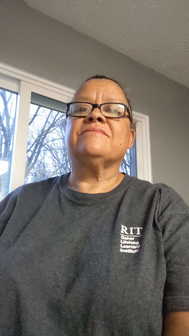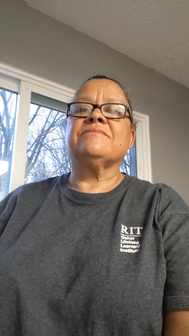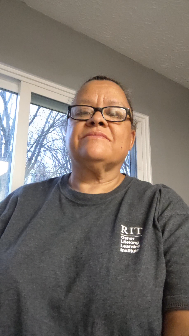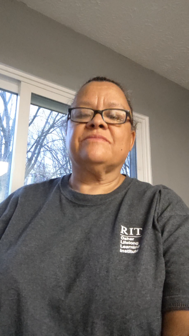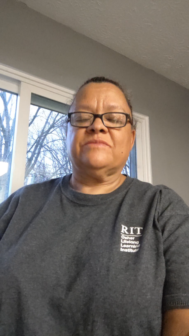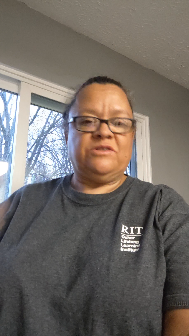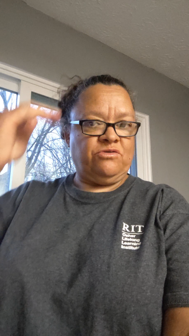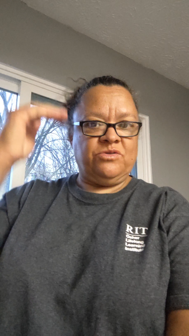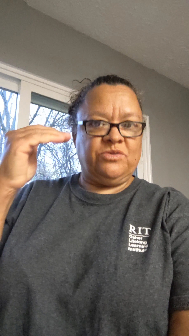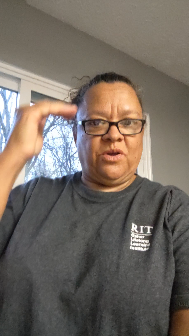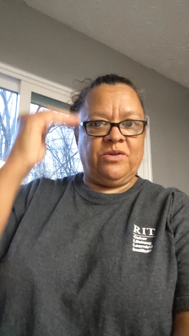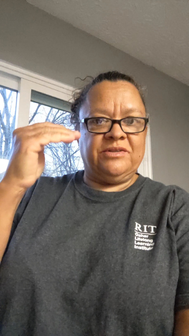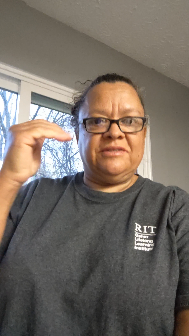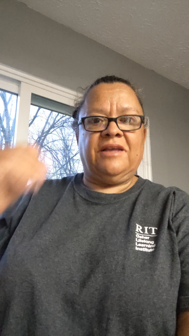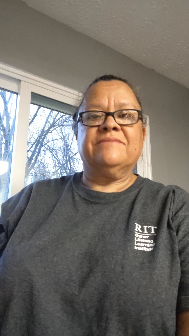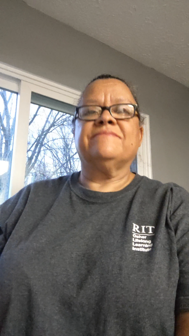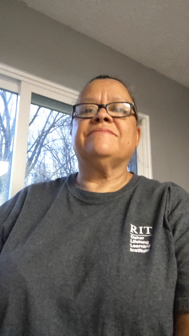short